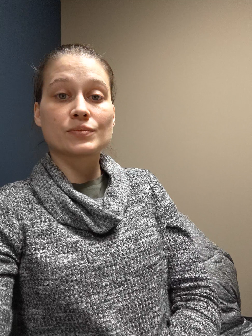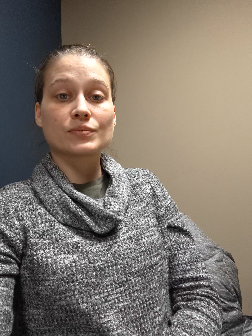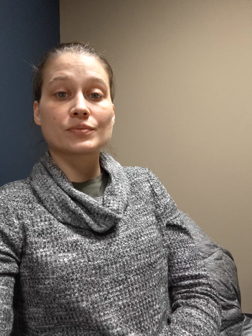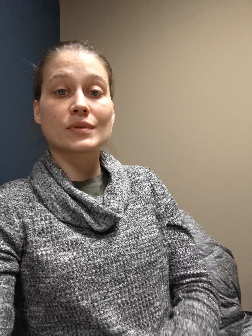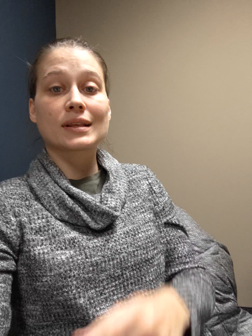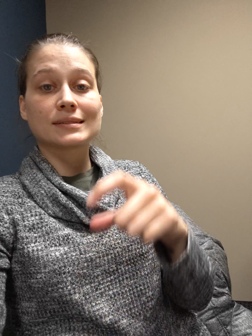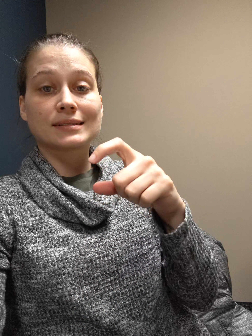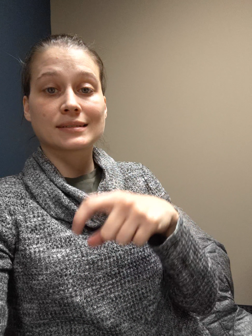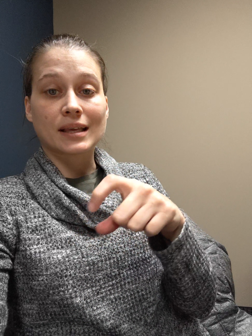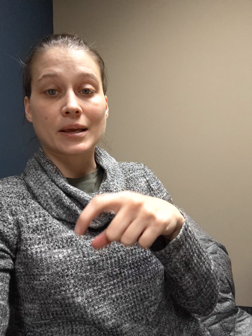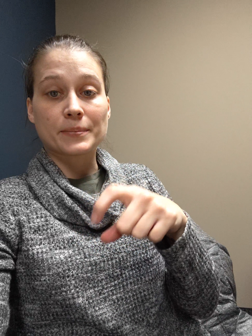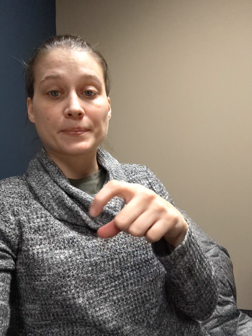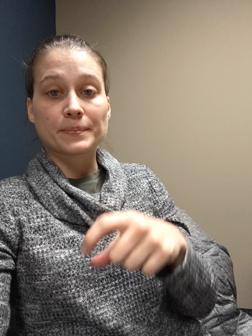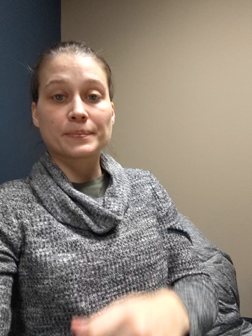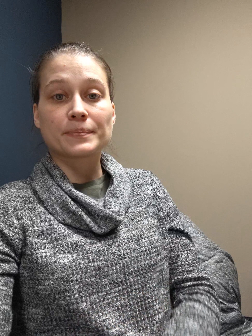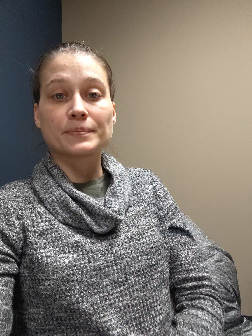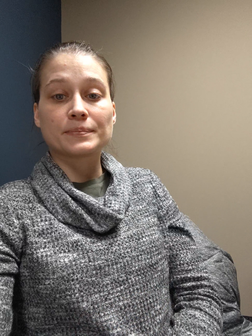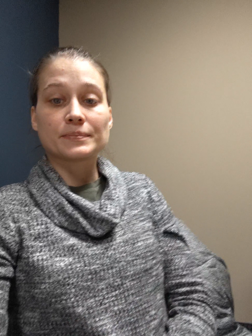time